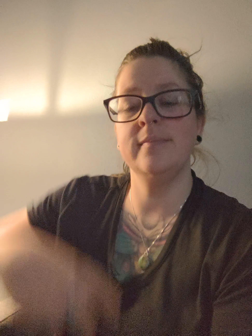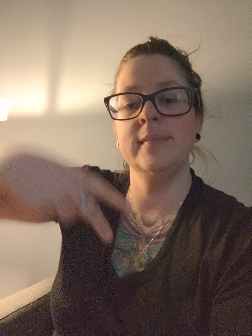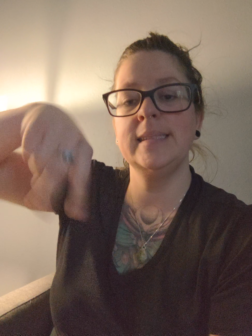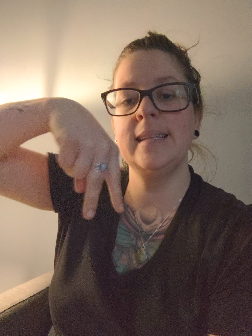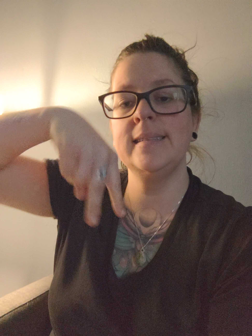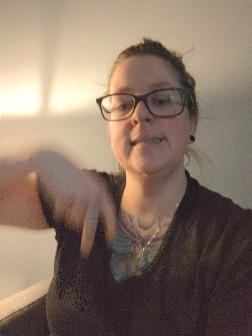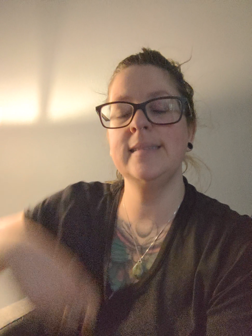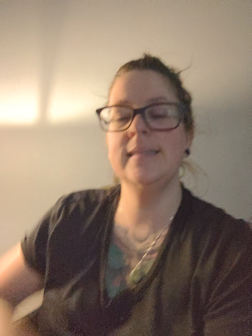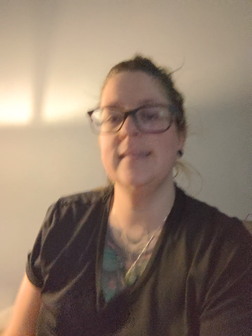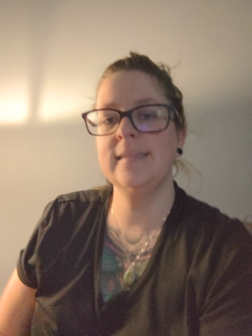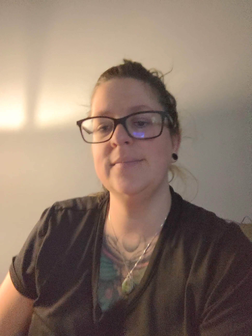dance